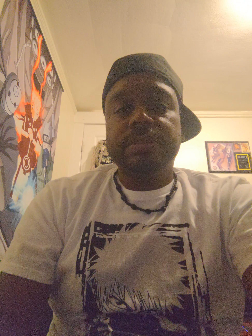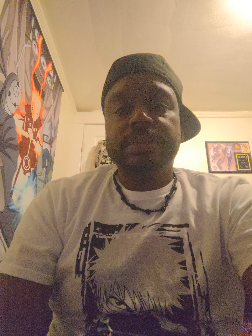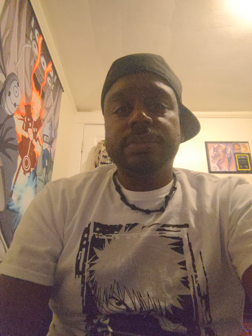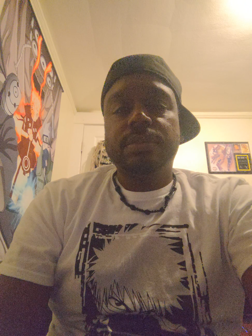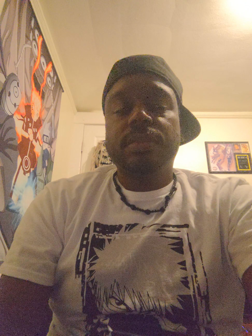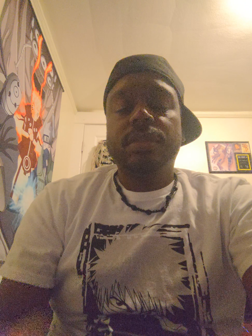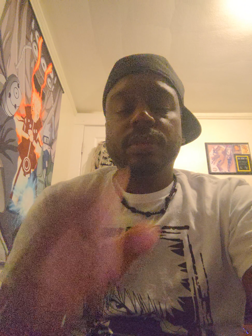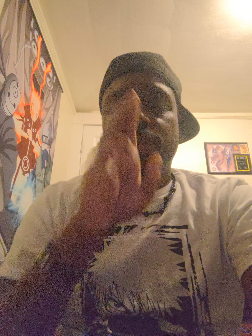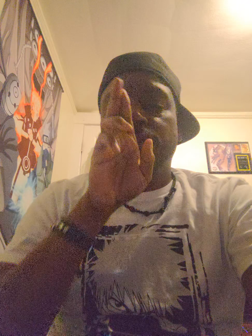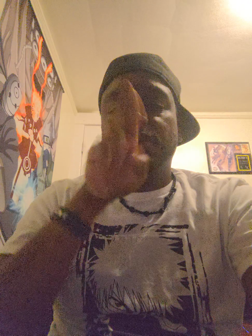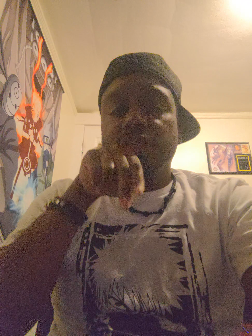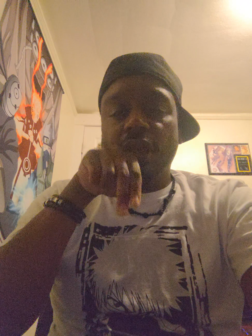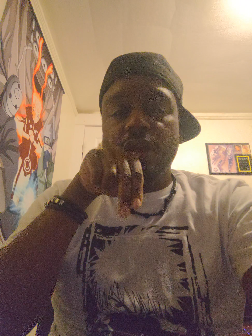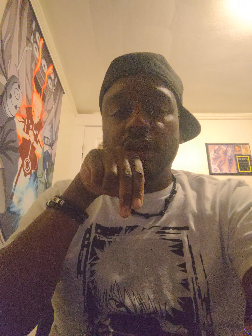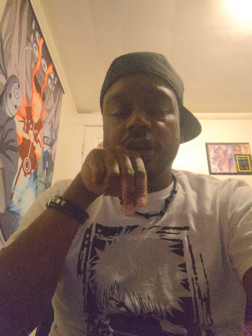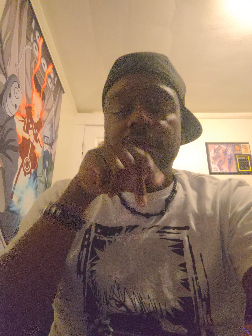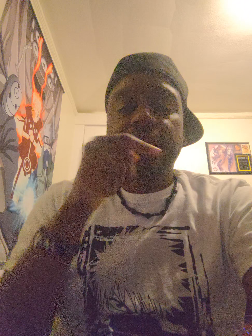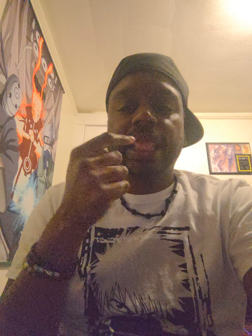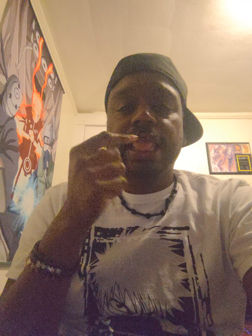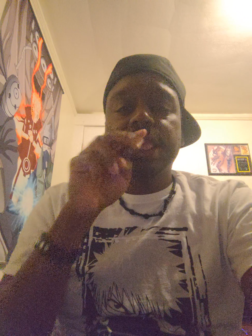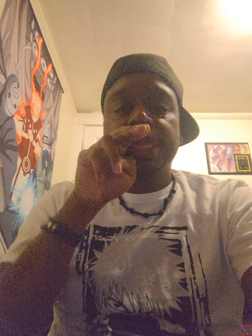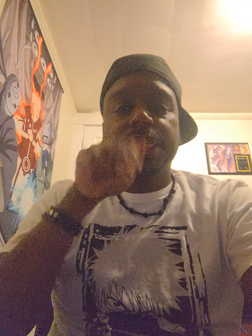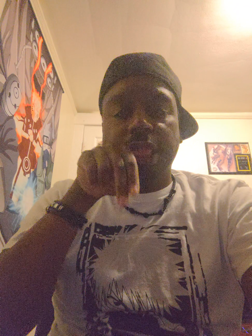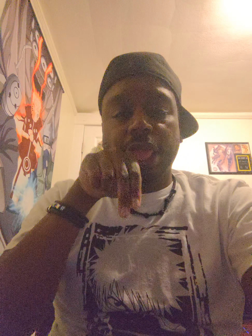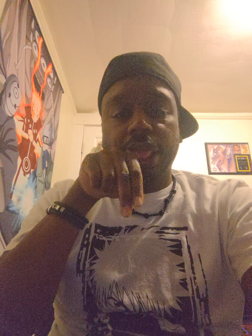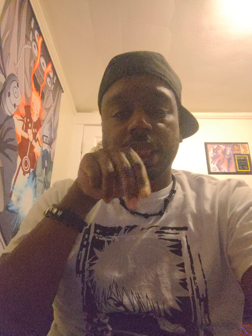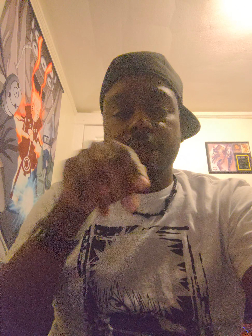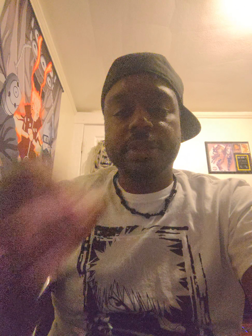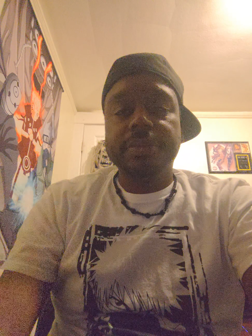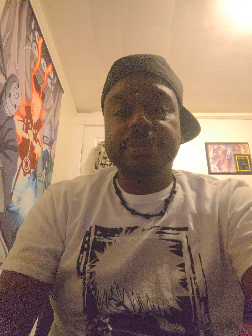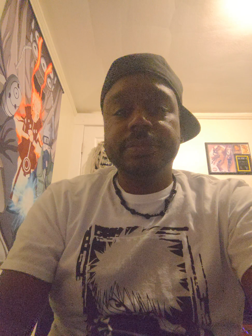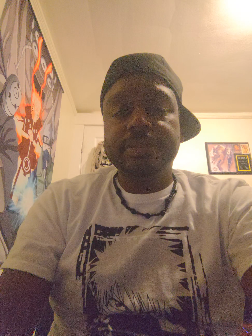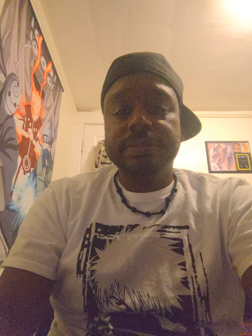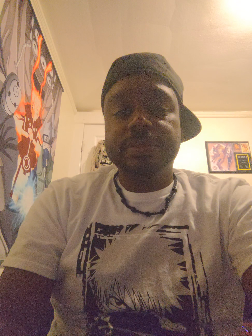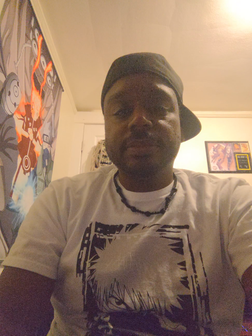tongue